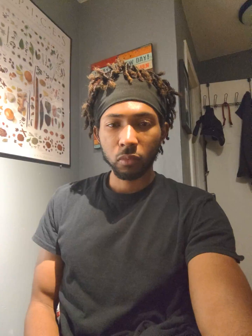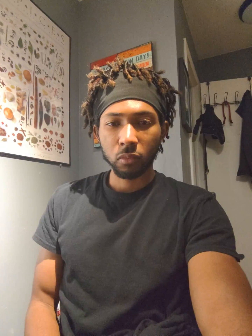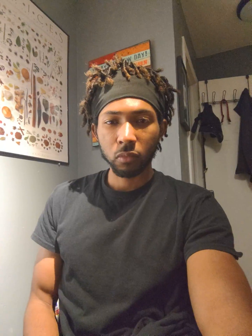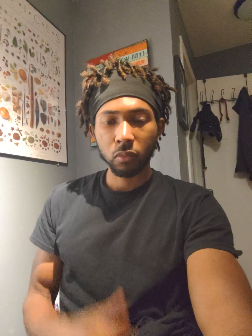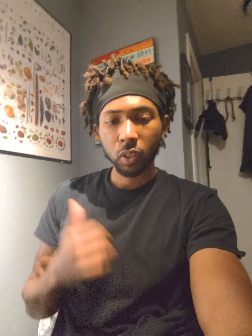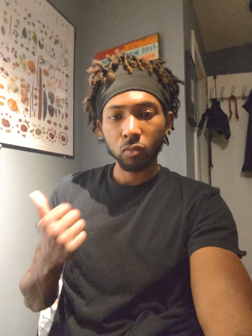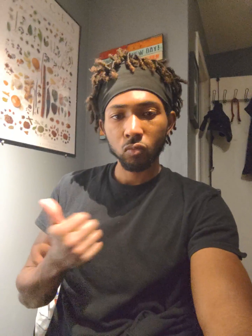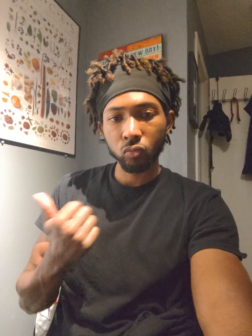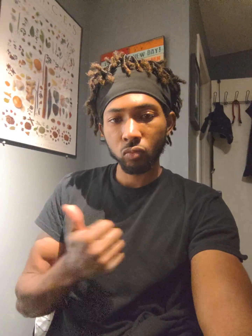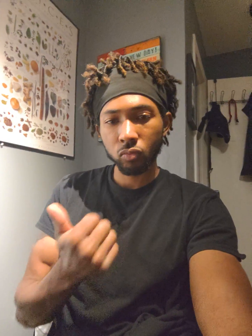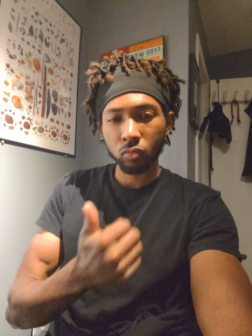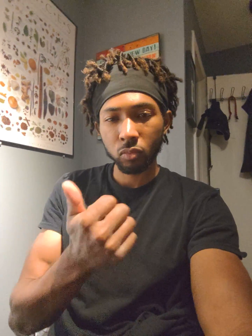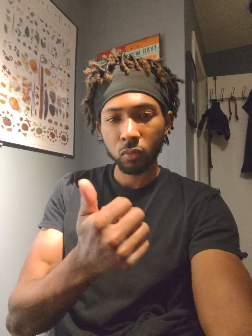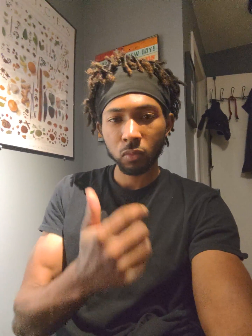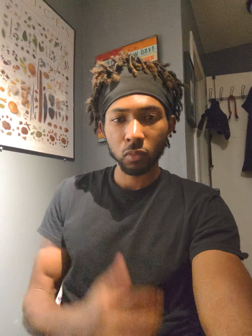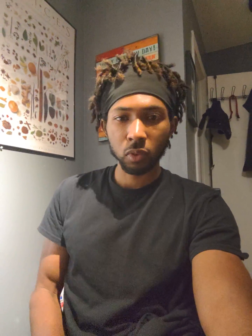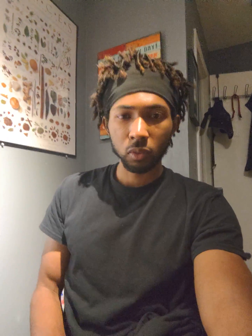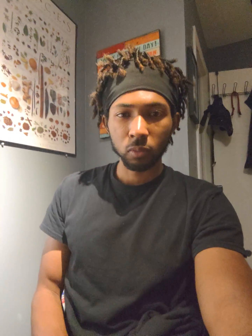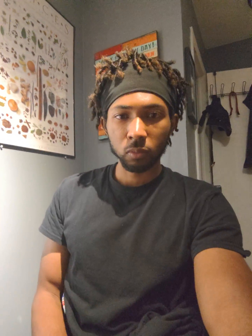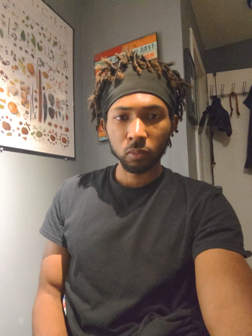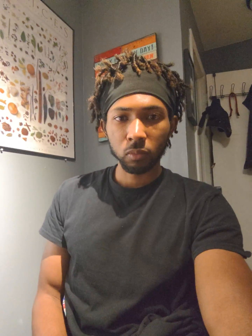chase